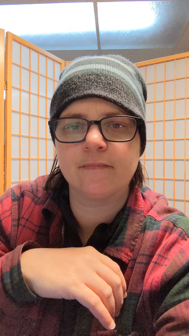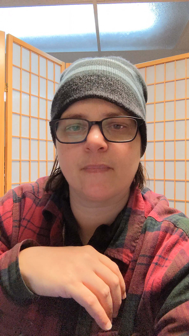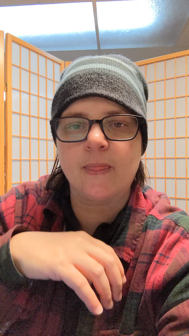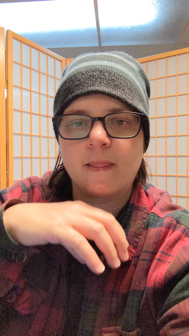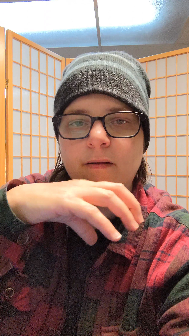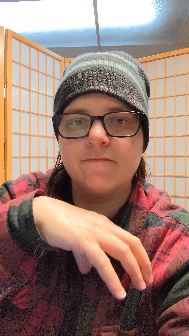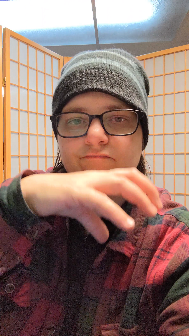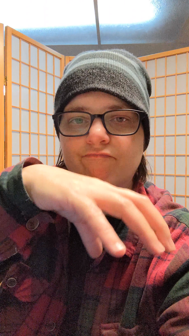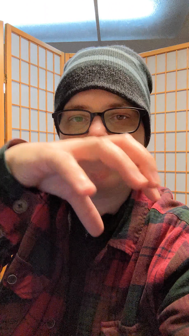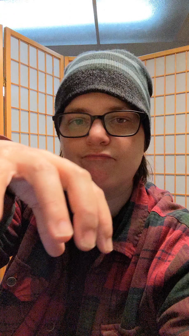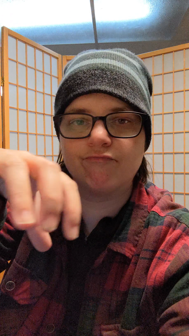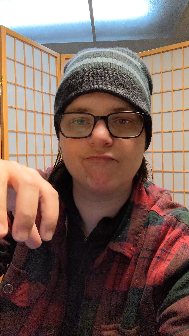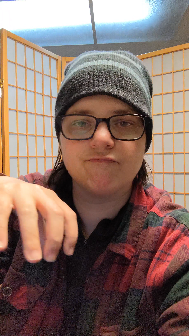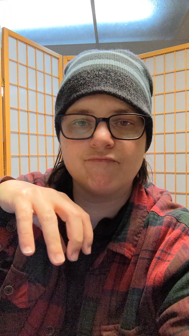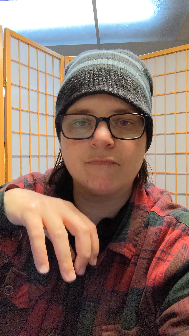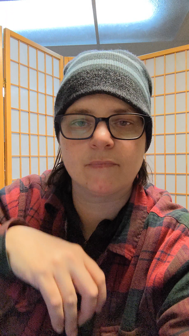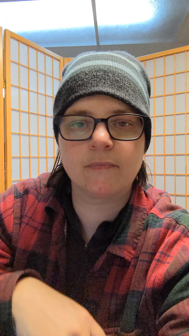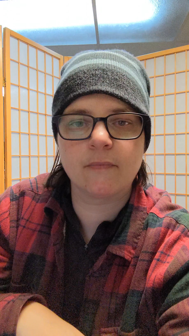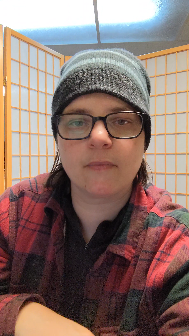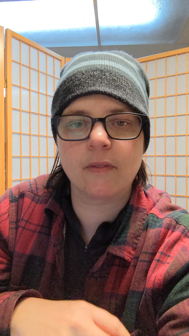block